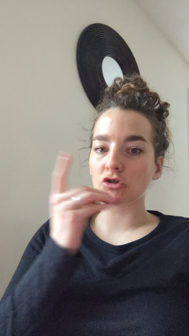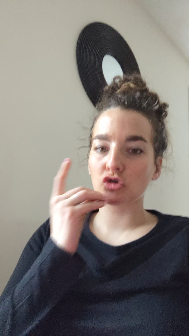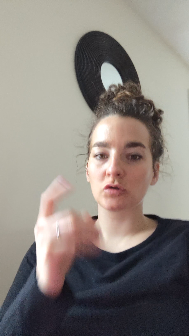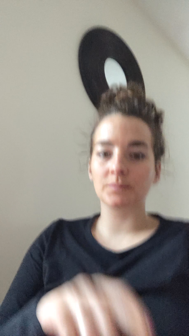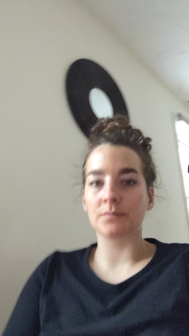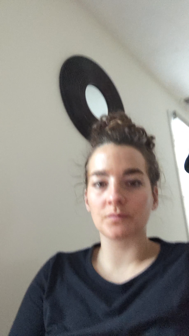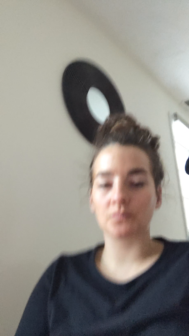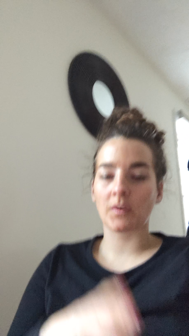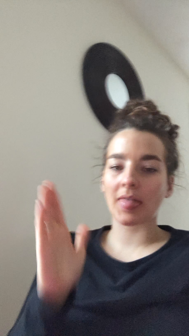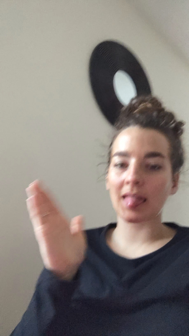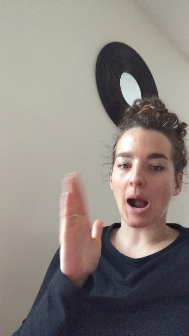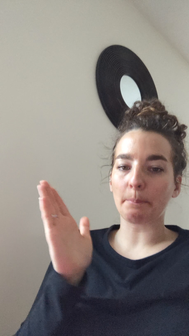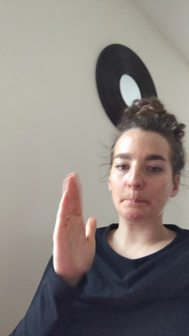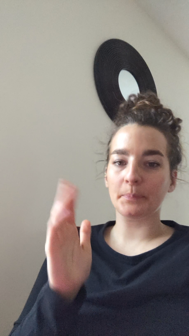clap